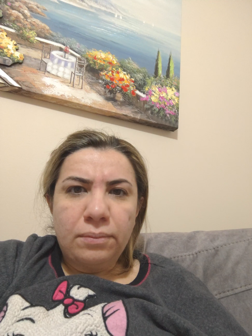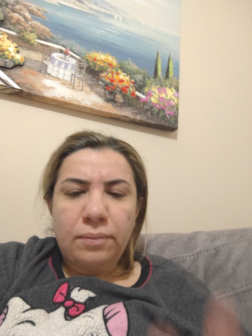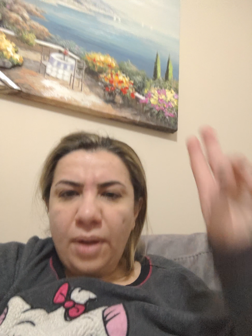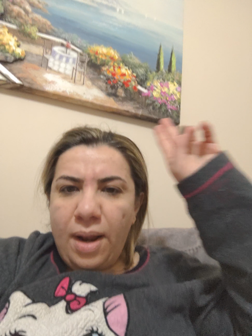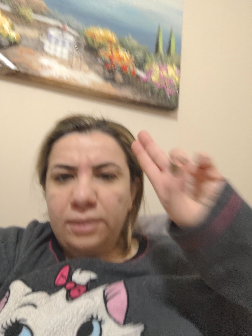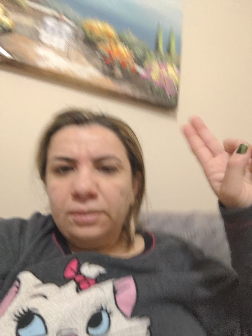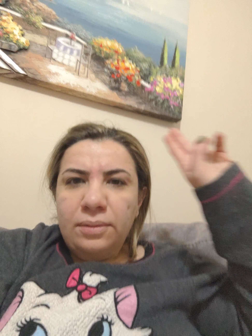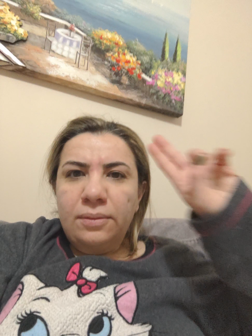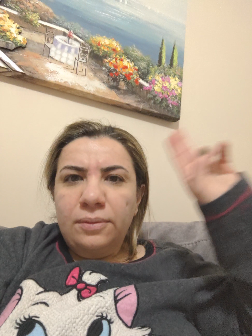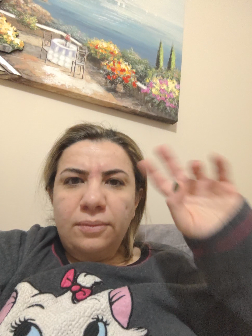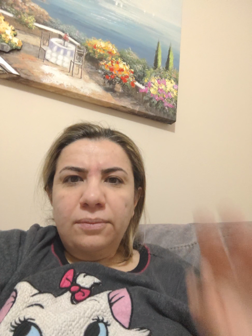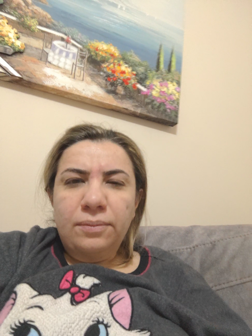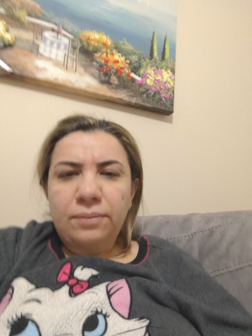uncle